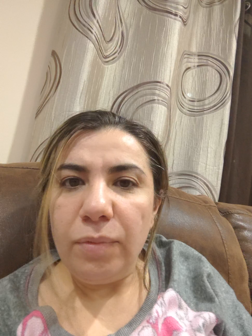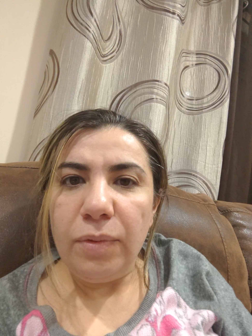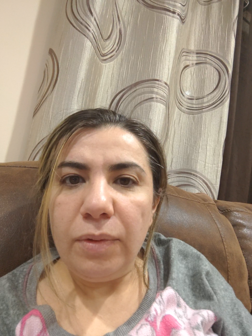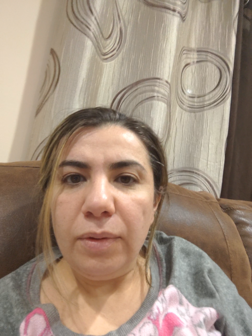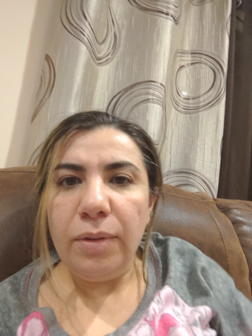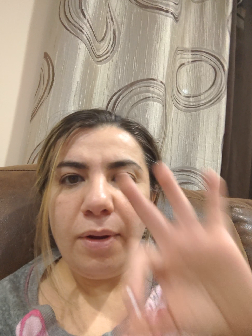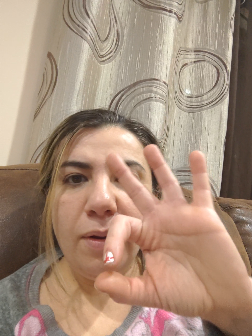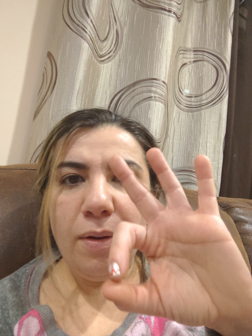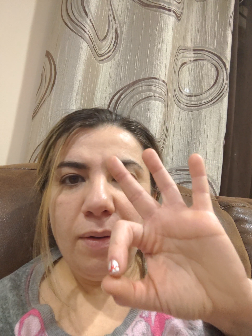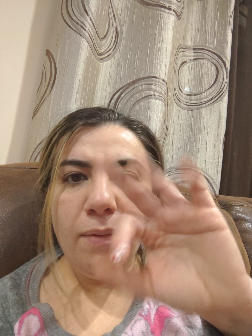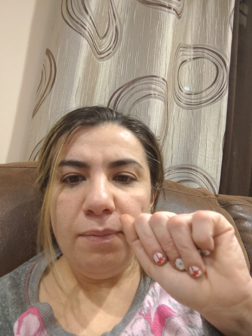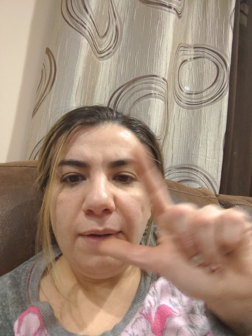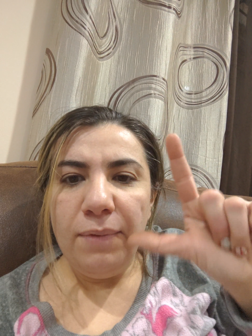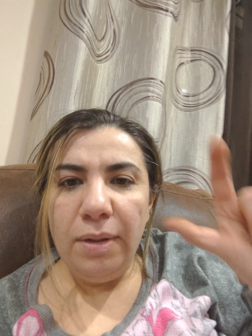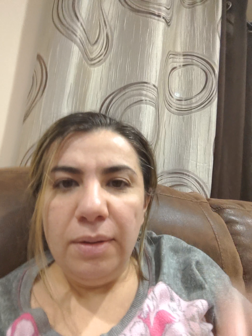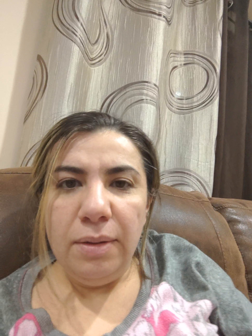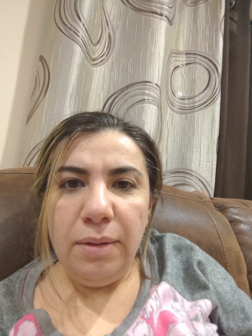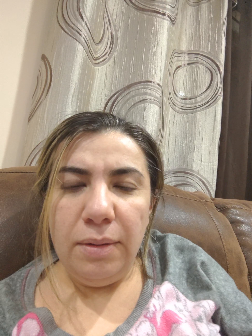fall